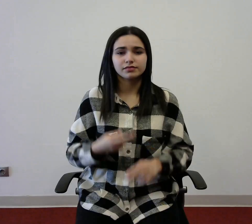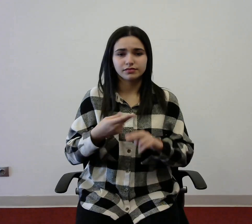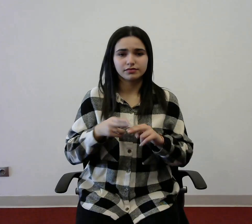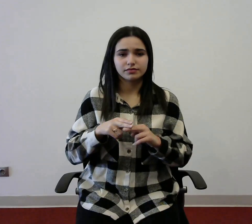bu